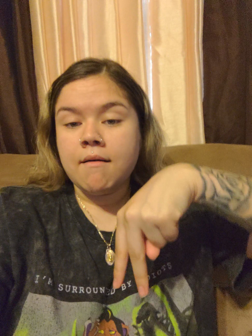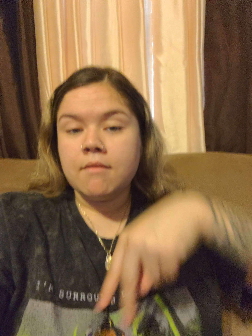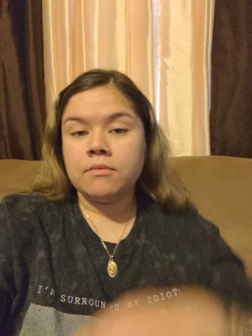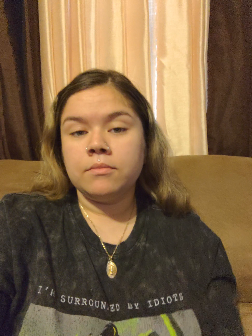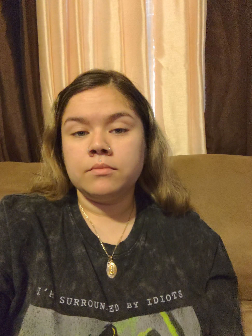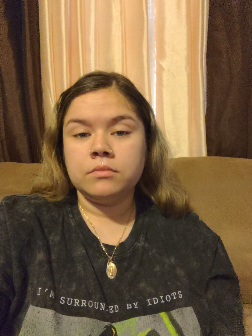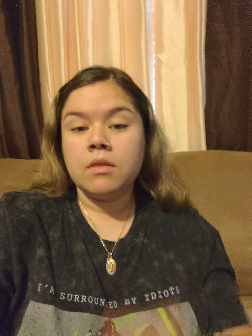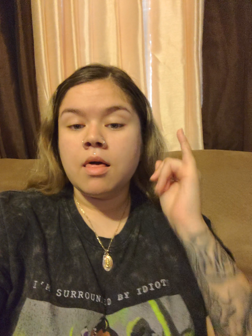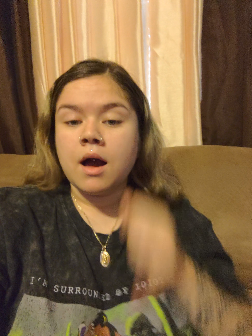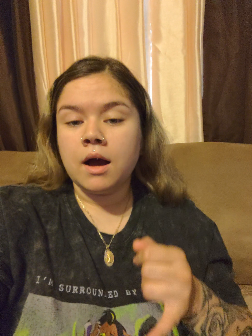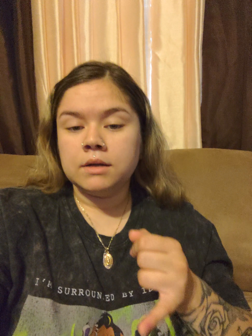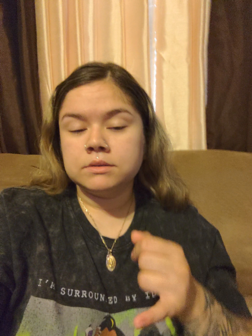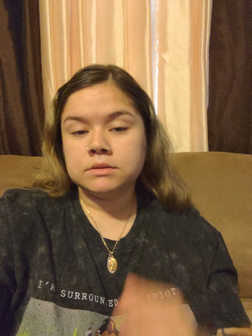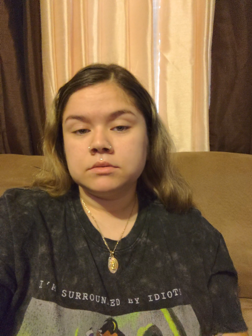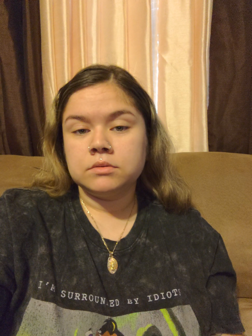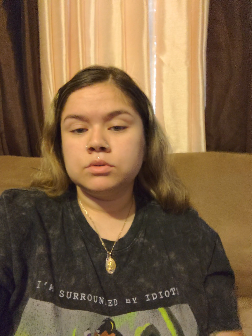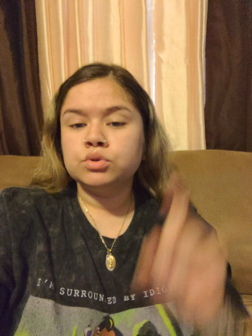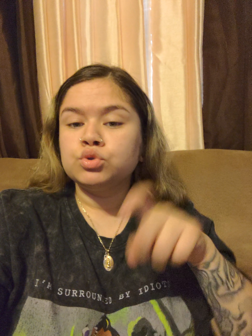last